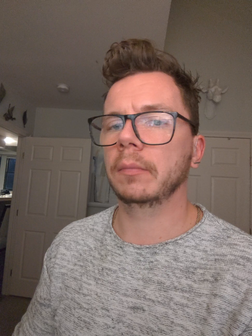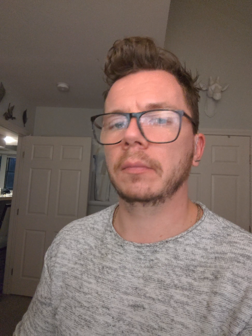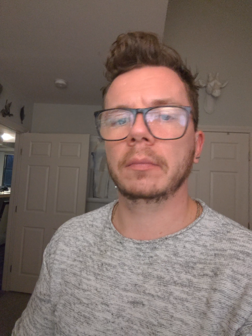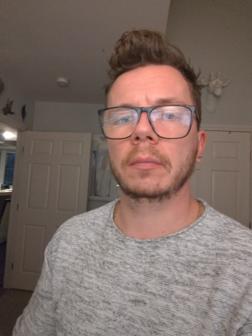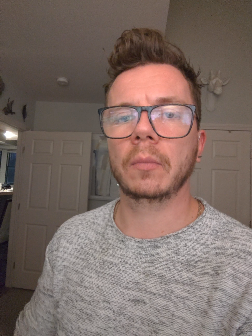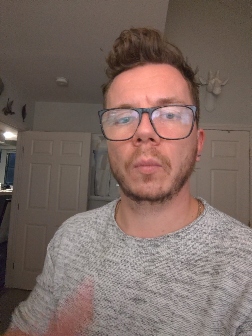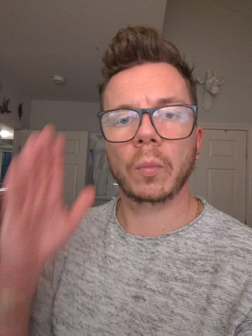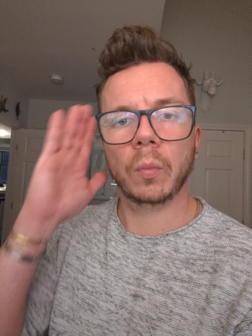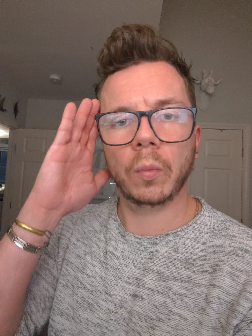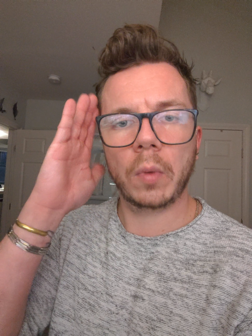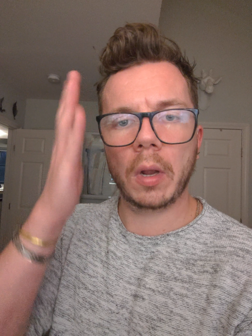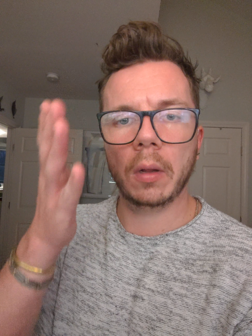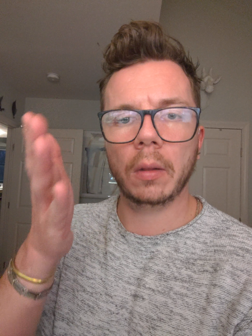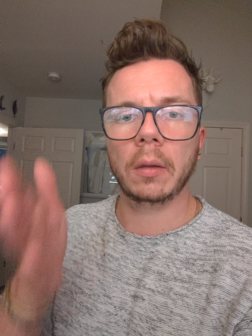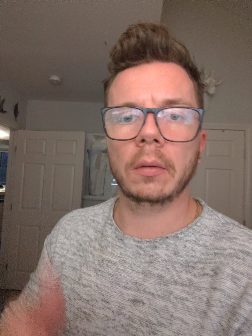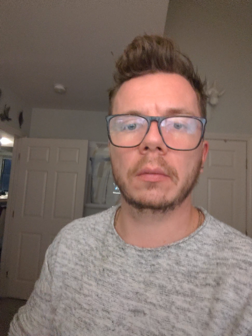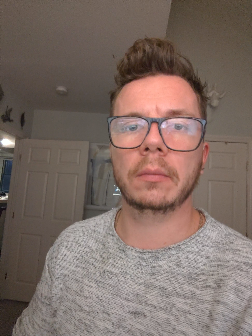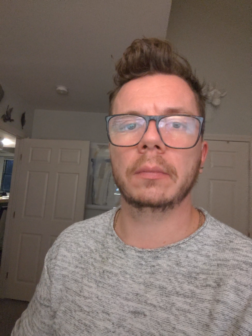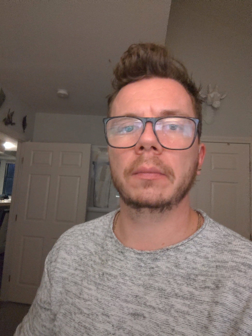will